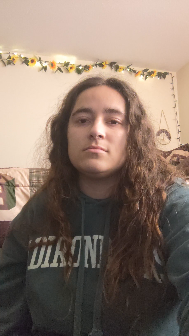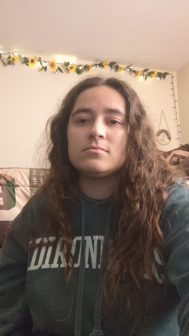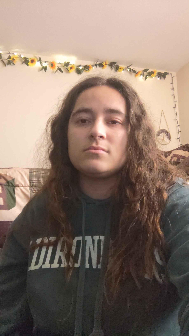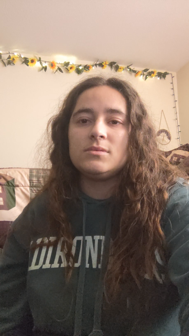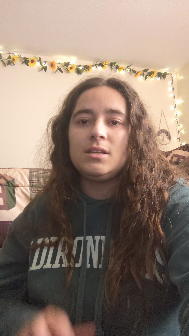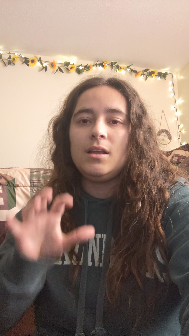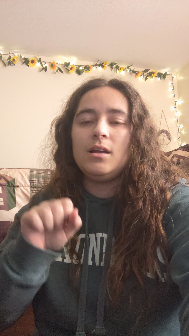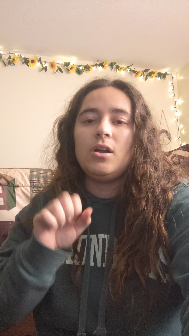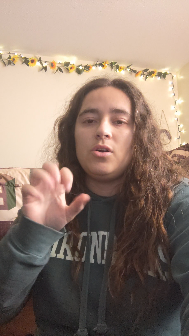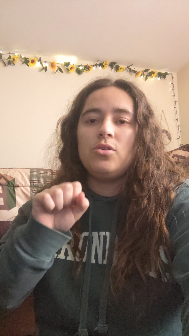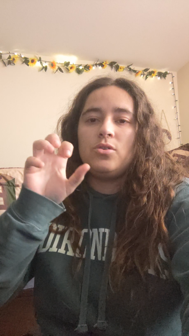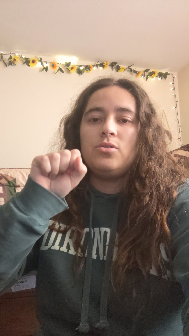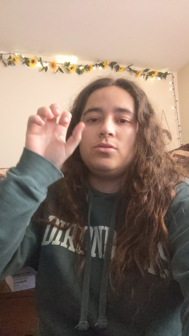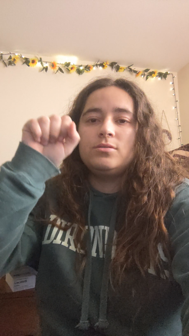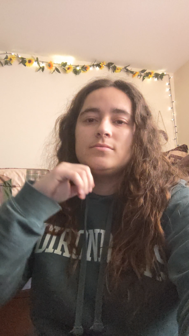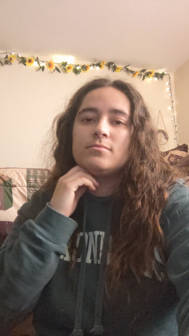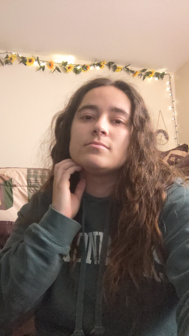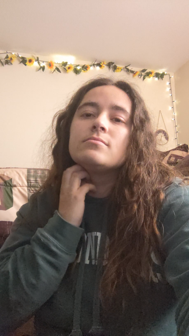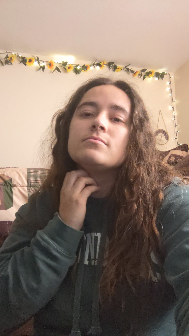ladder